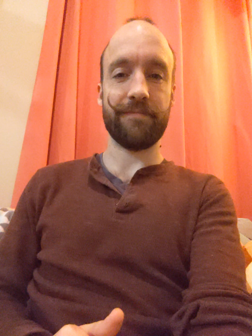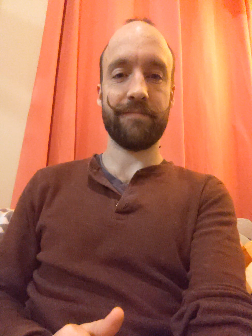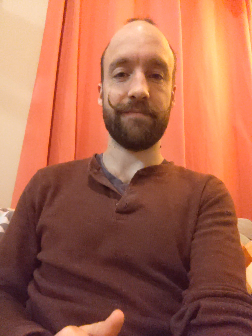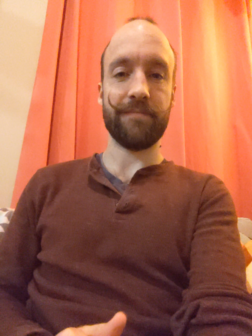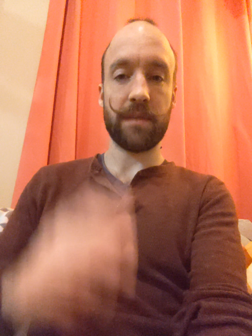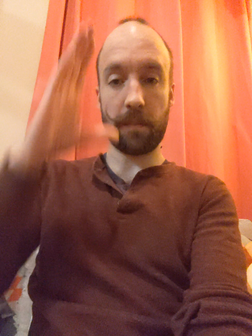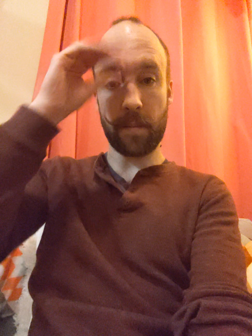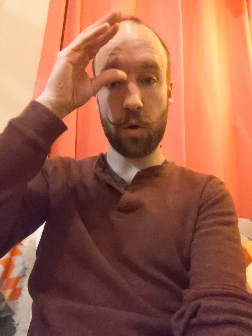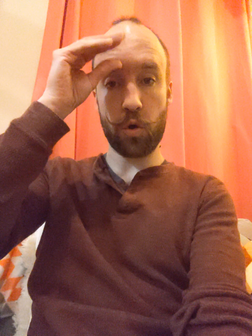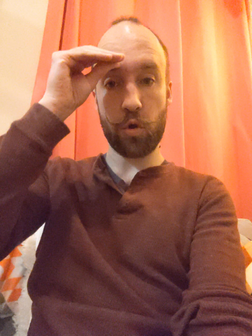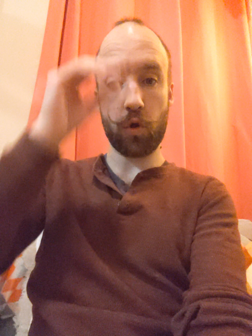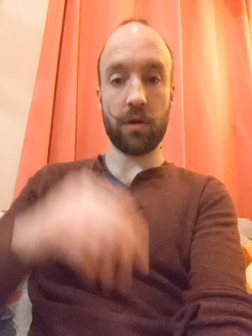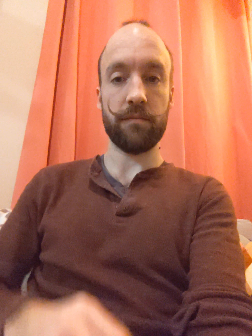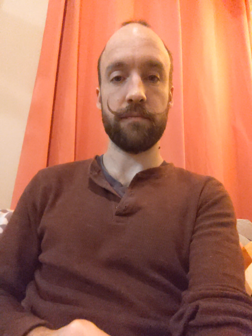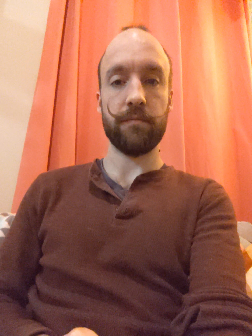boy